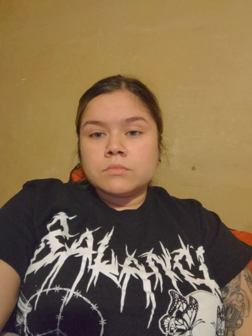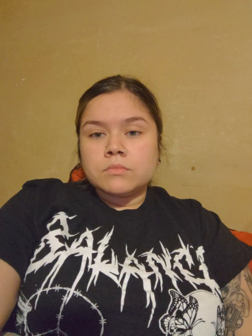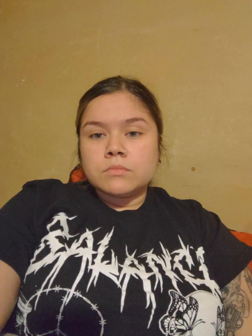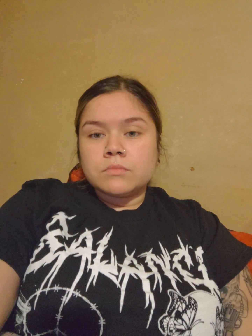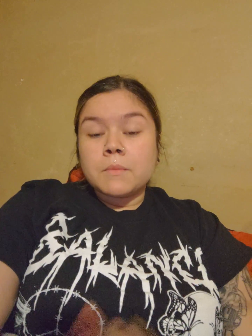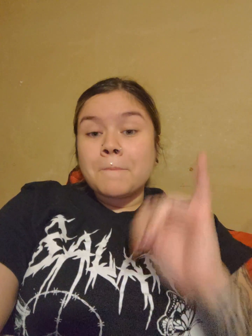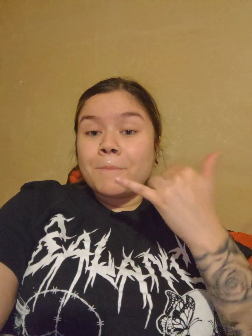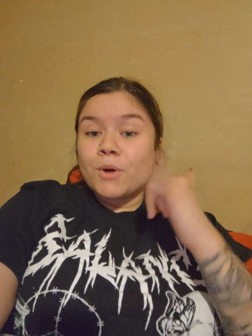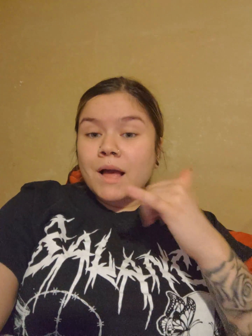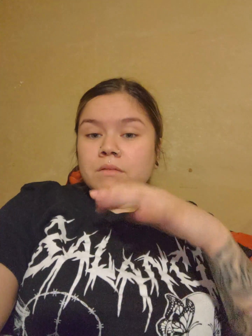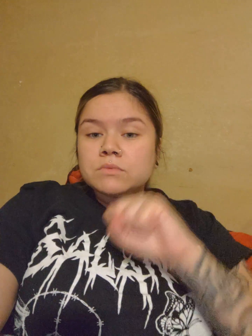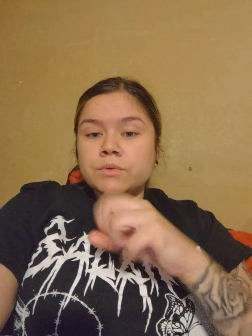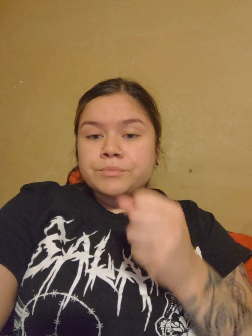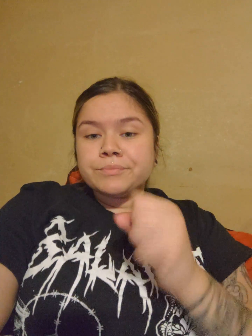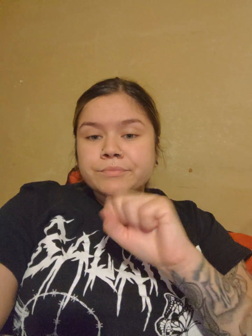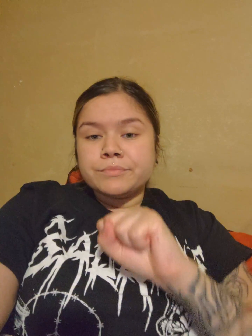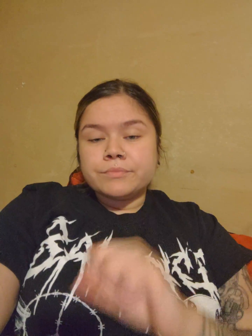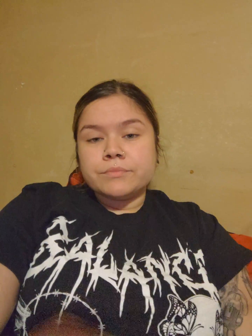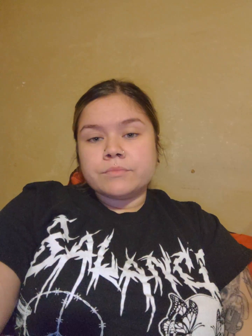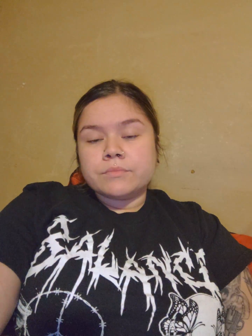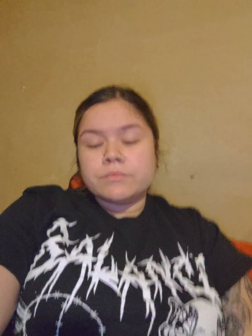play dough